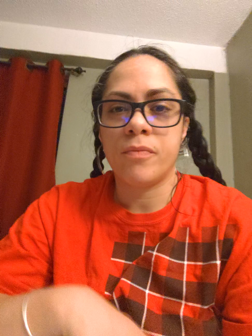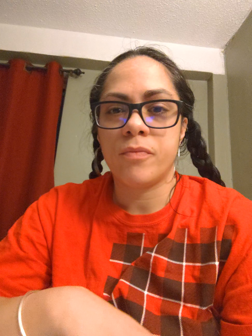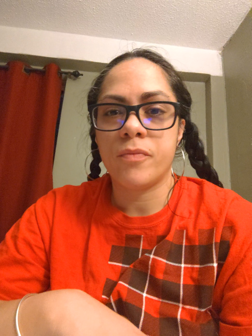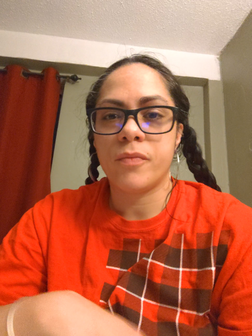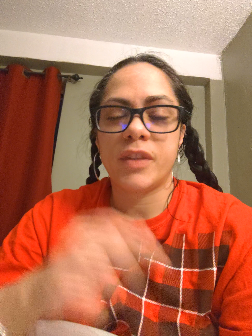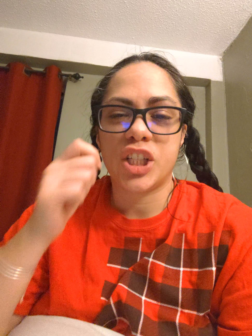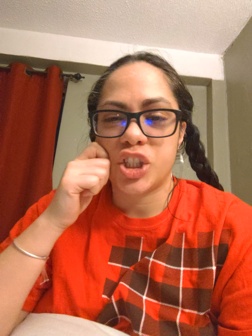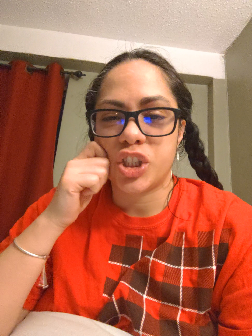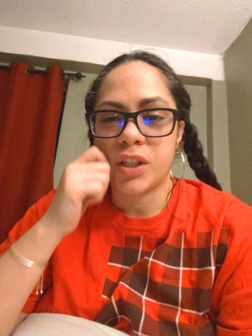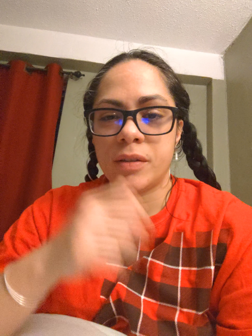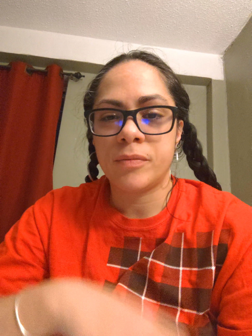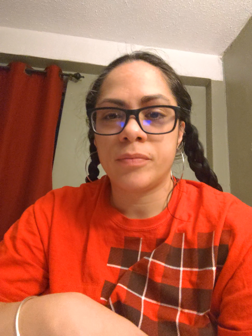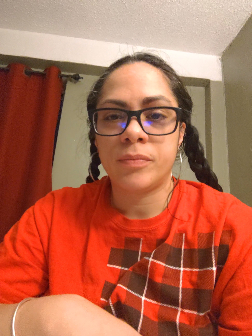cheek